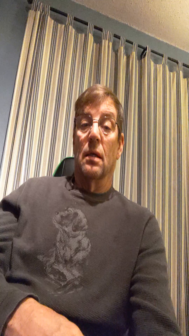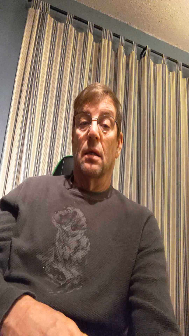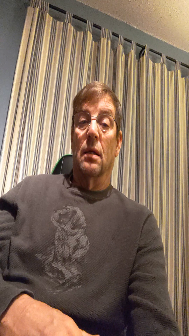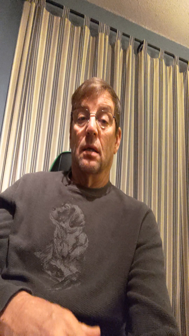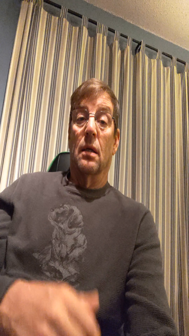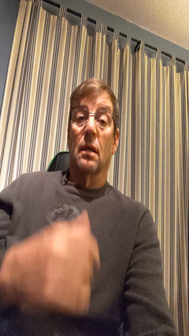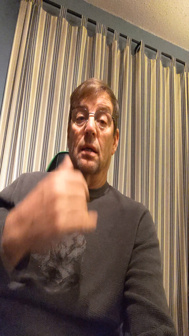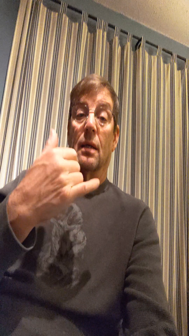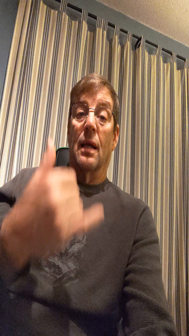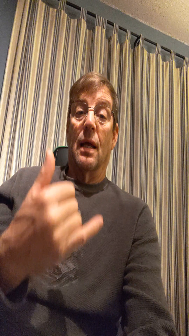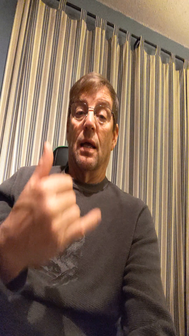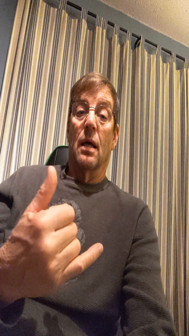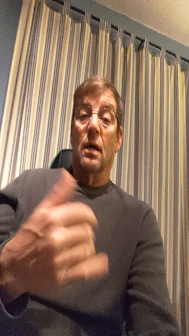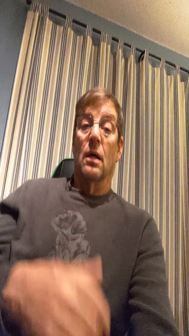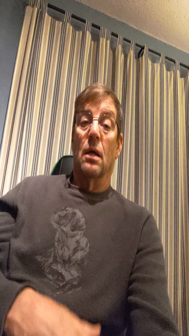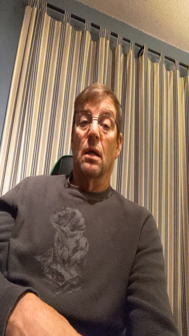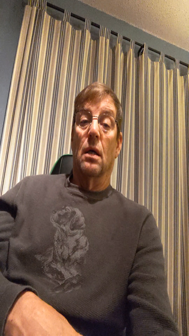now